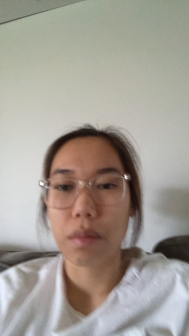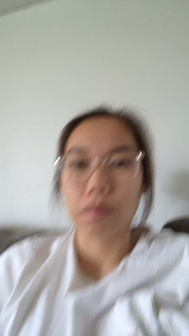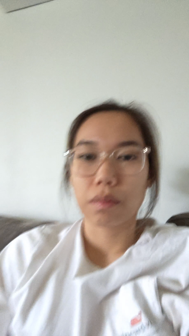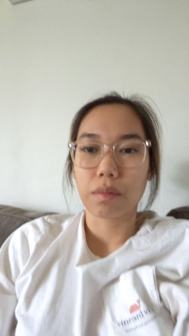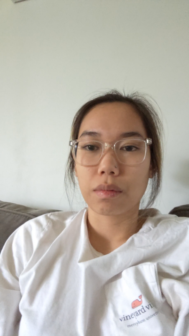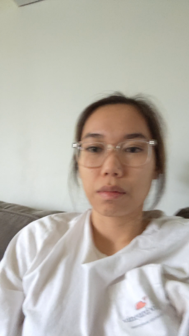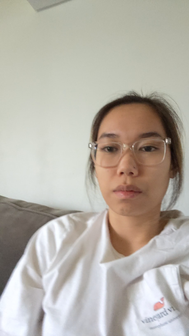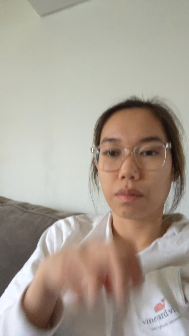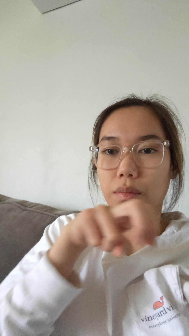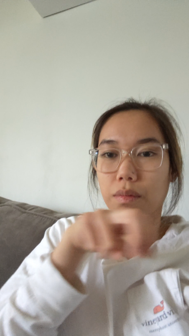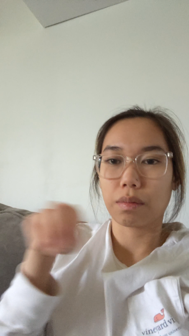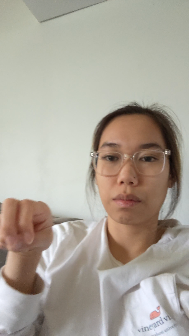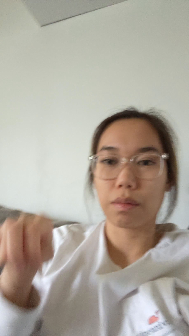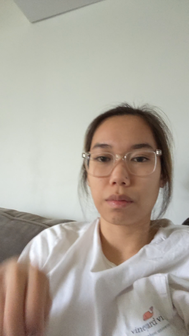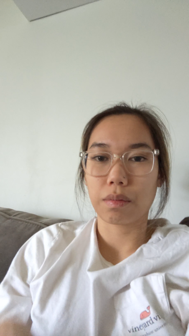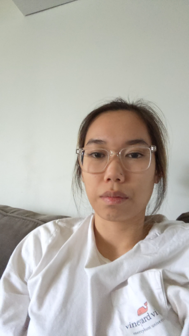bench